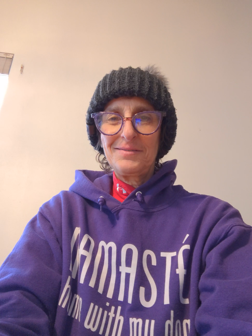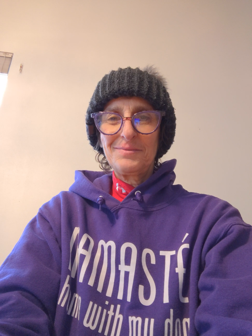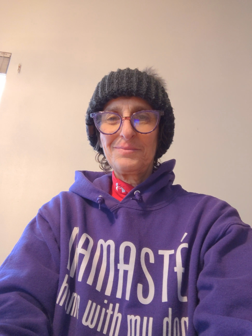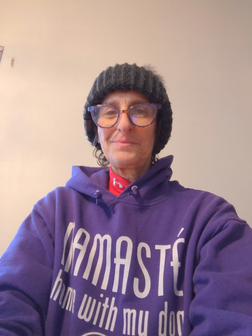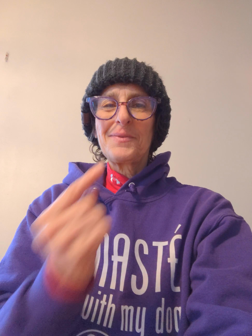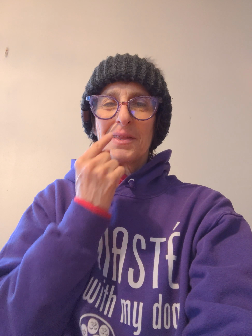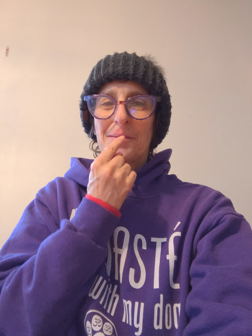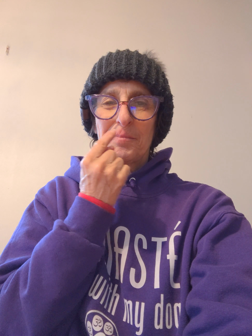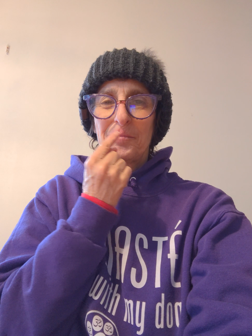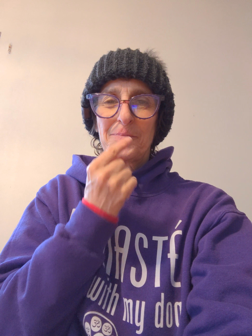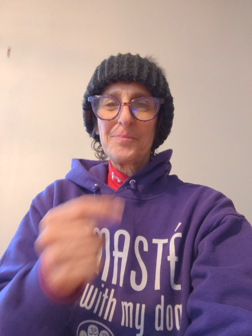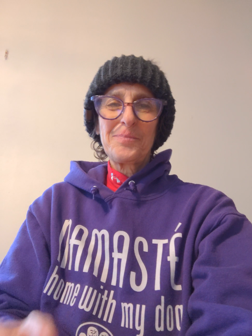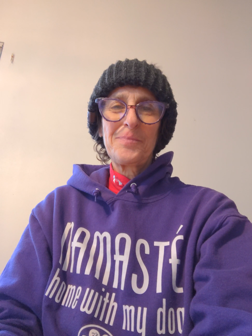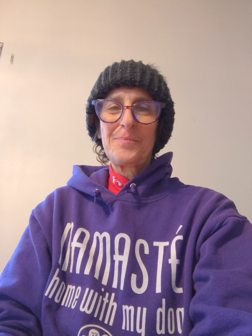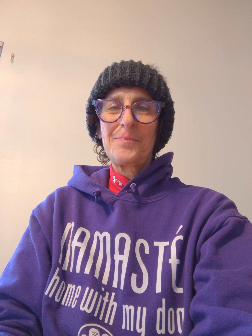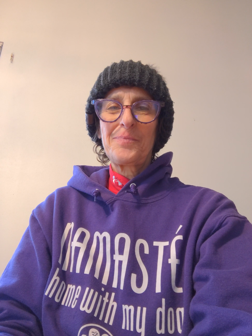lips